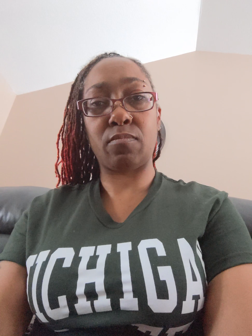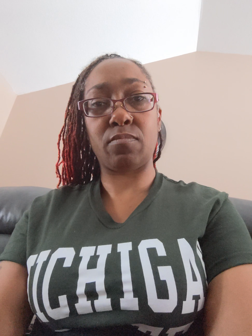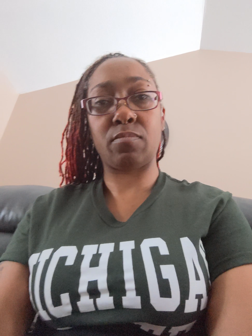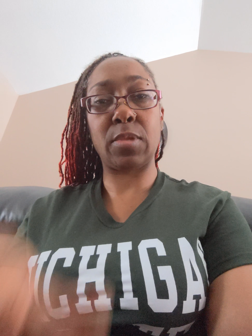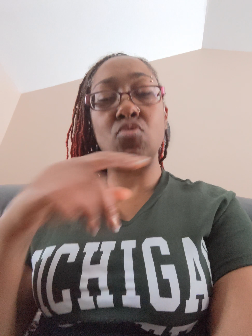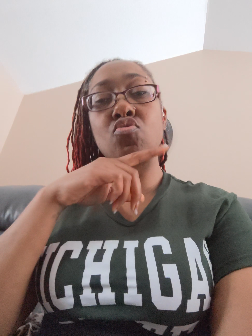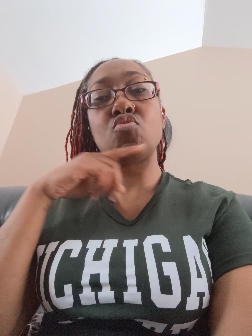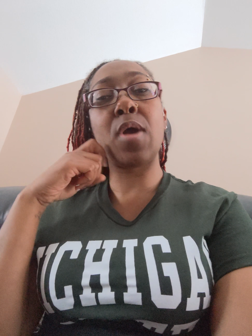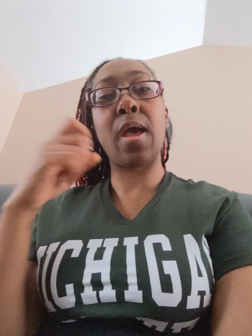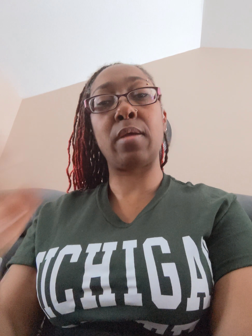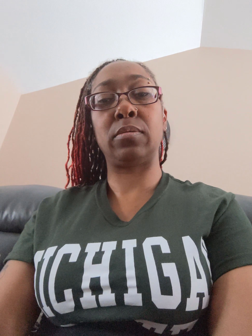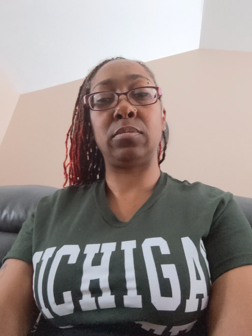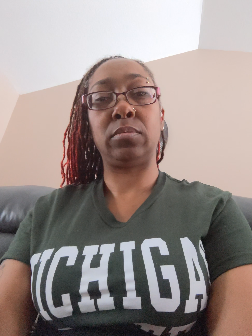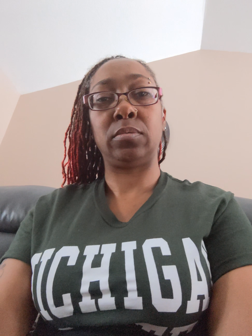dry